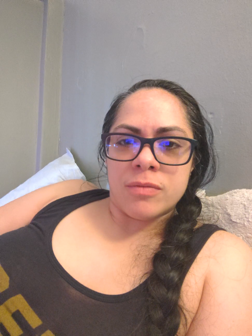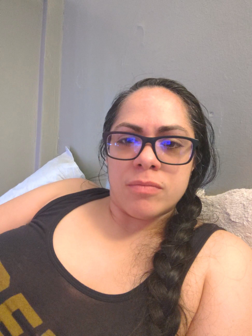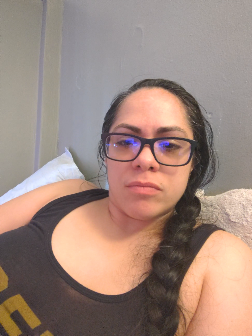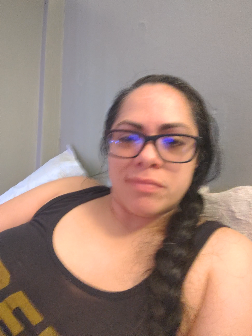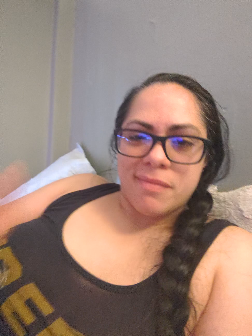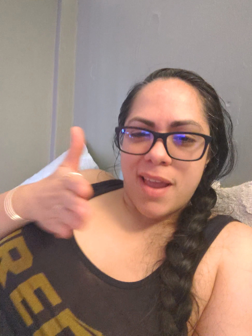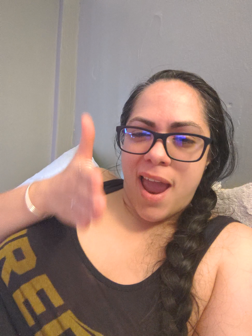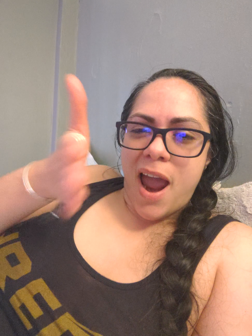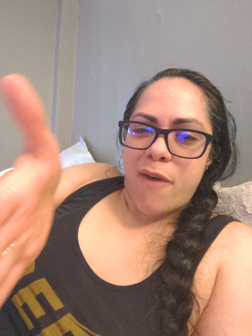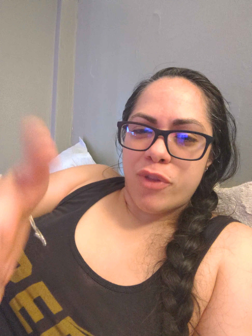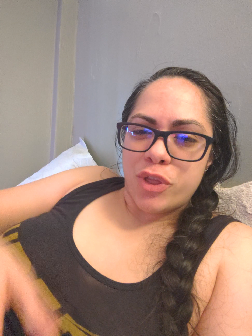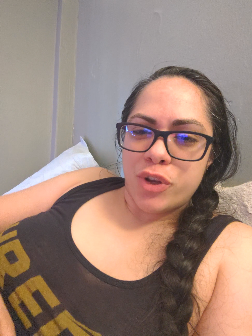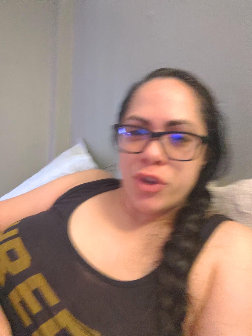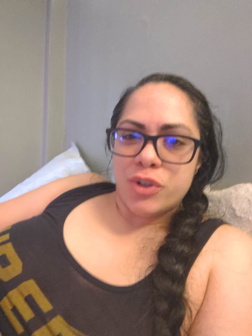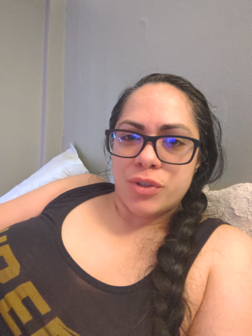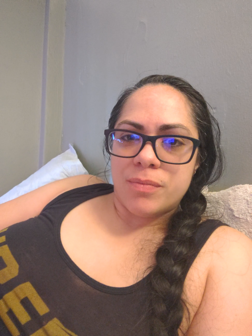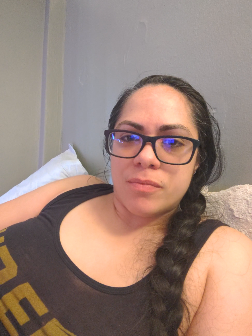after